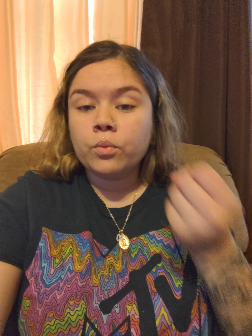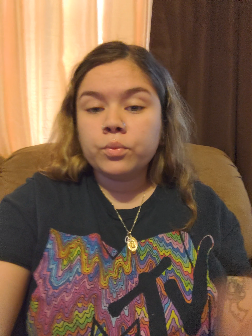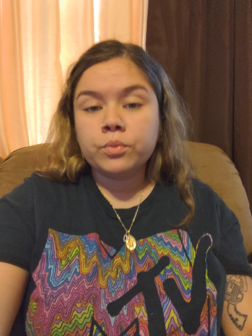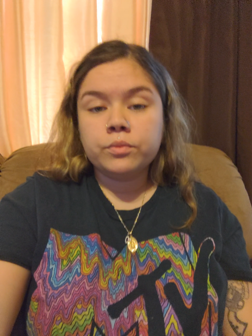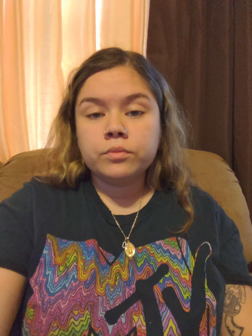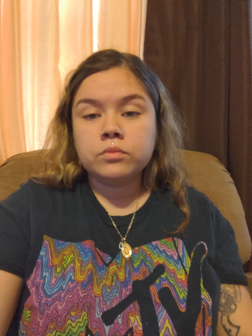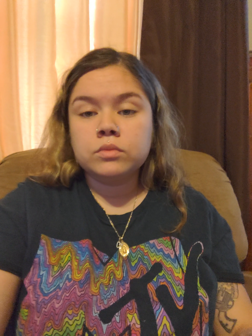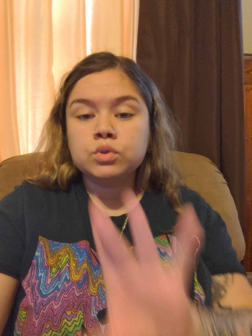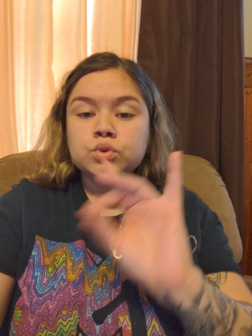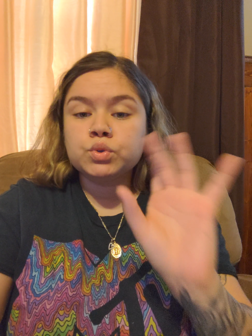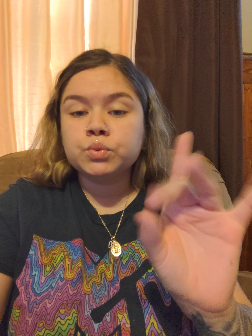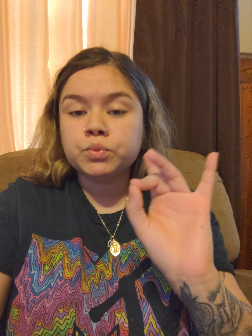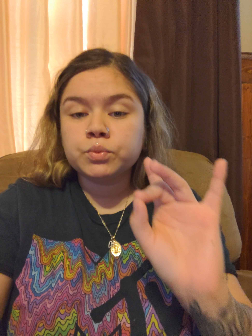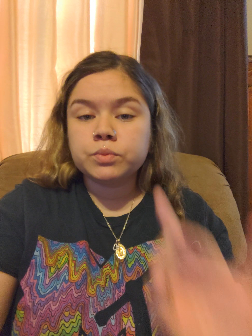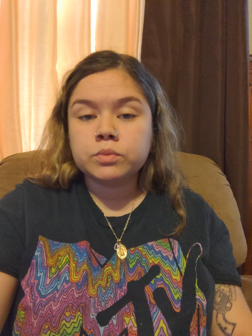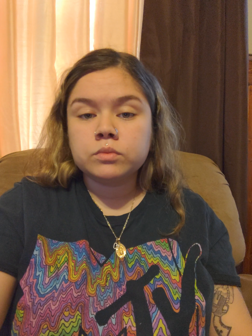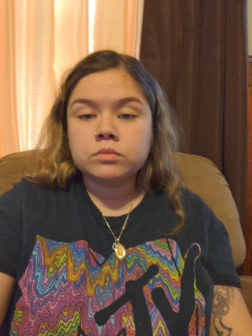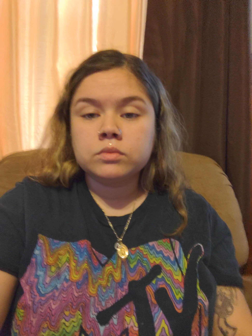choose